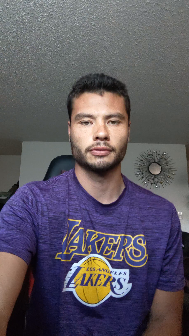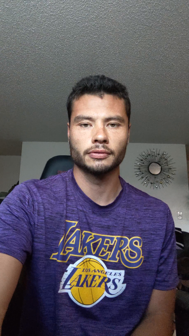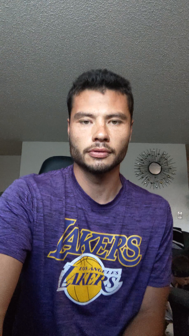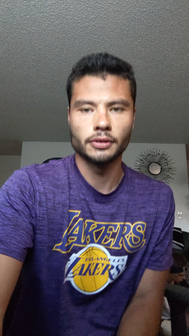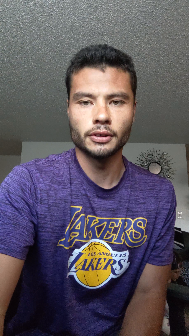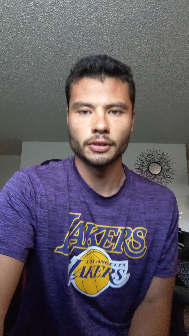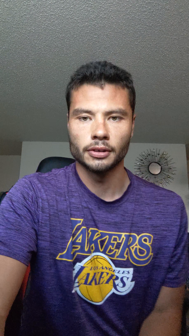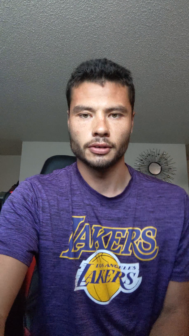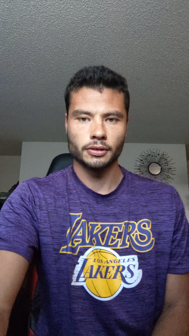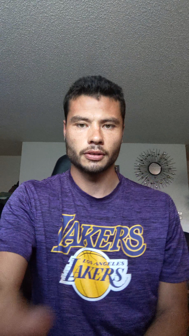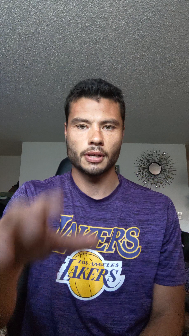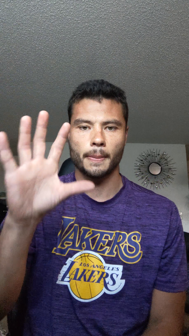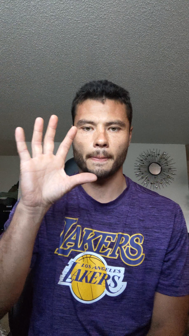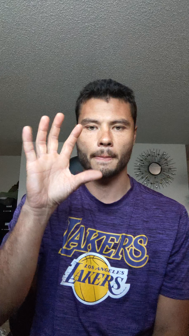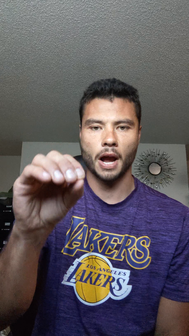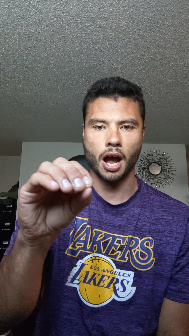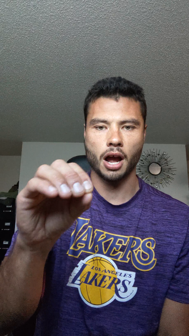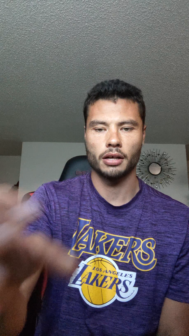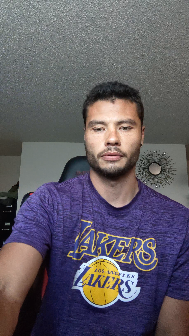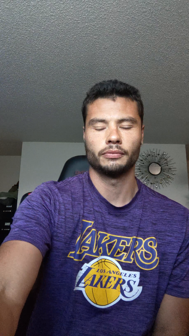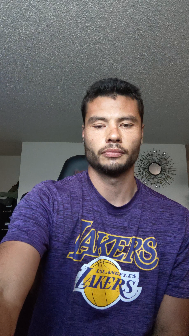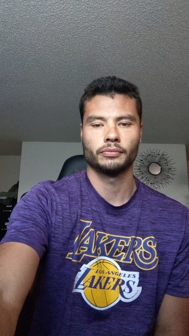bite